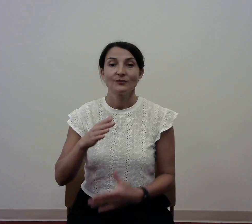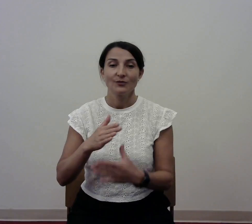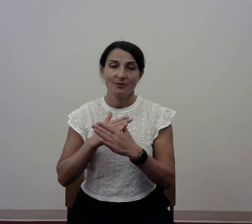kömək